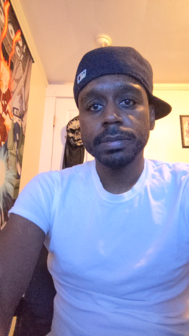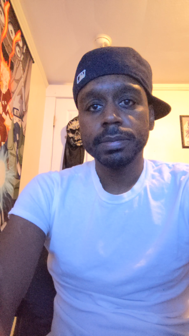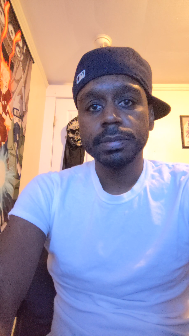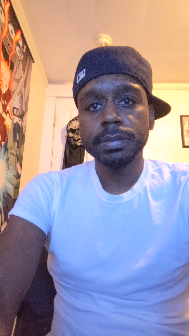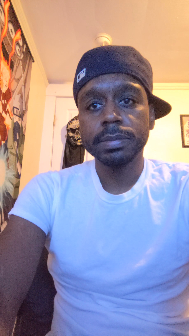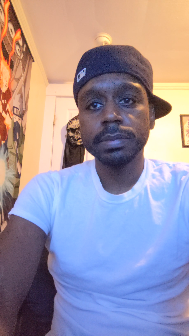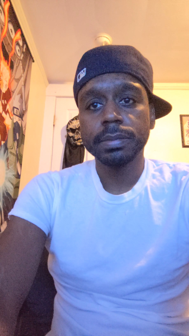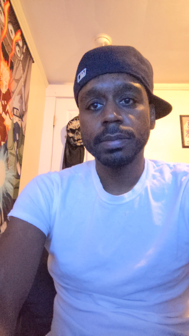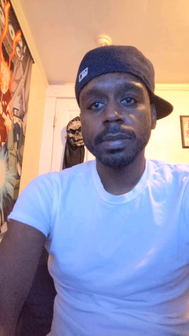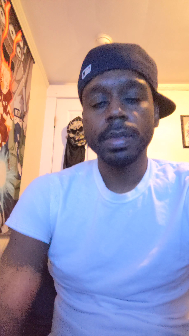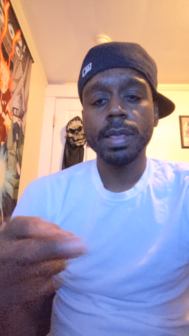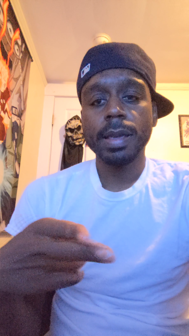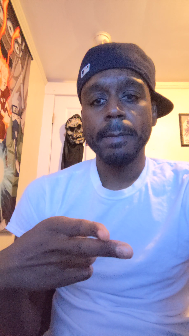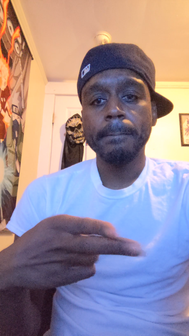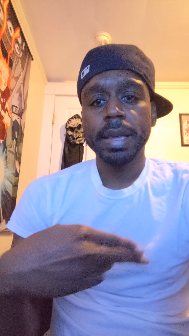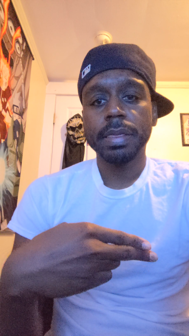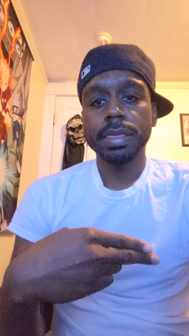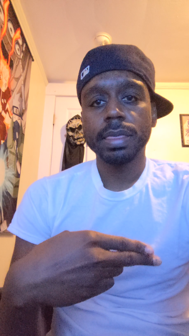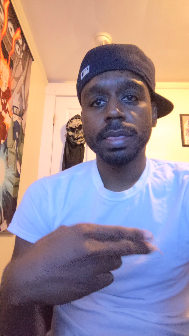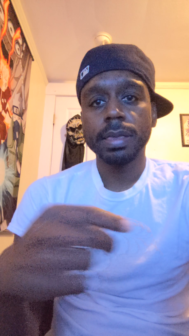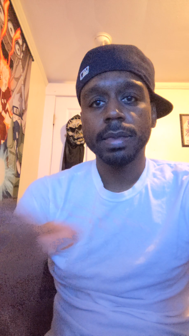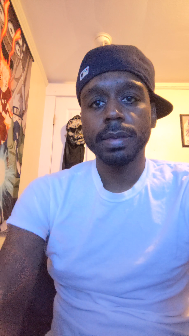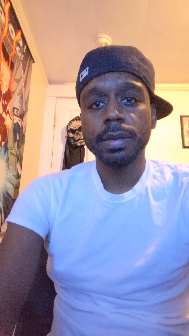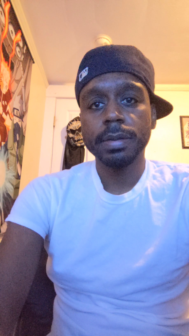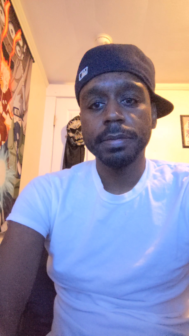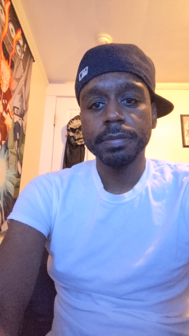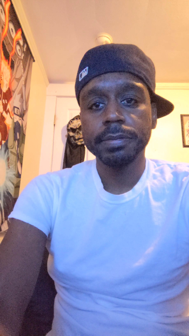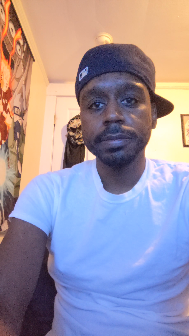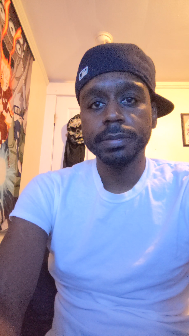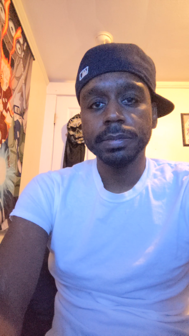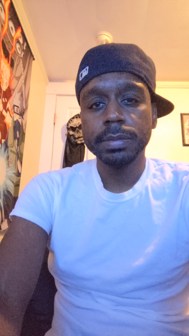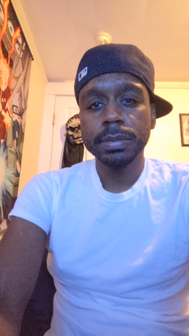belt